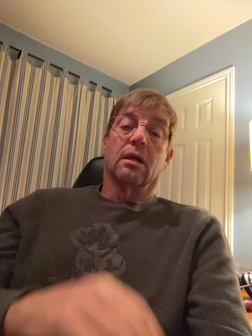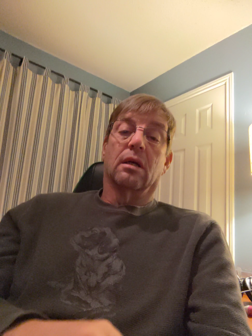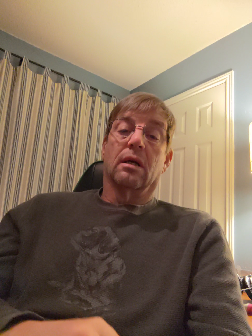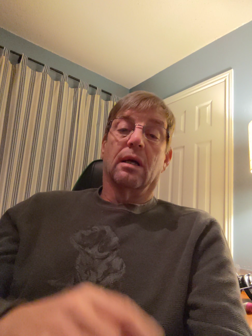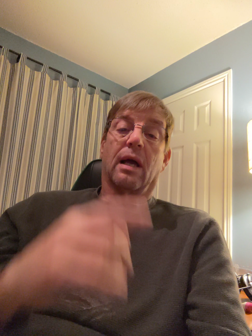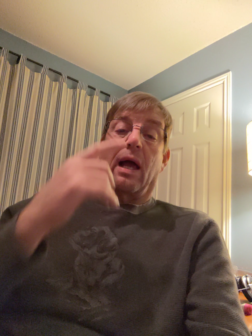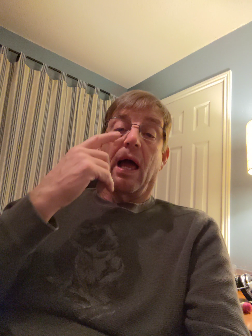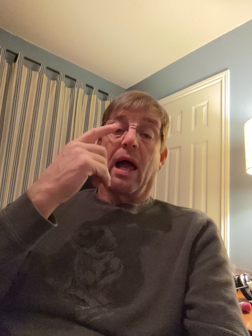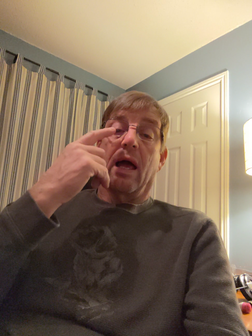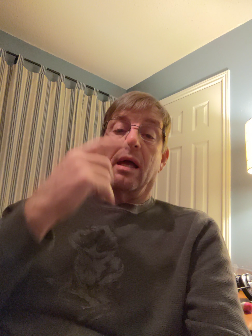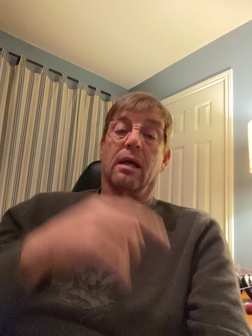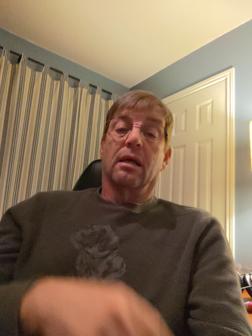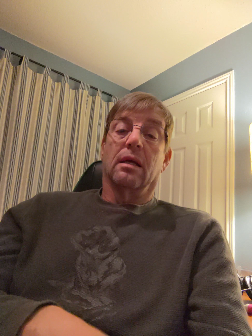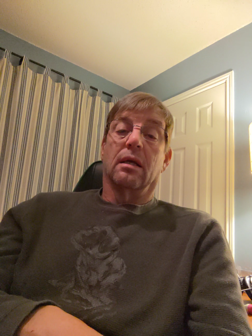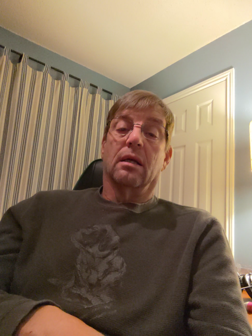eye